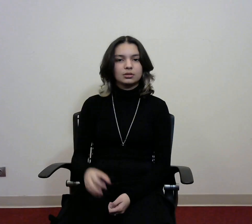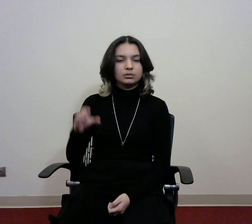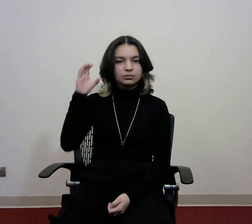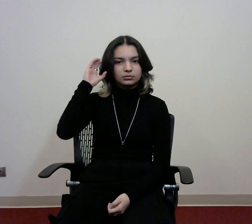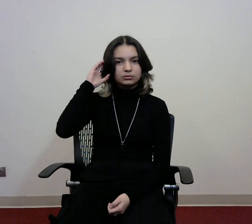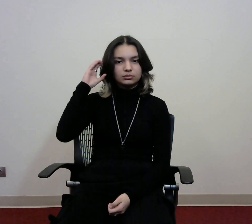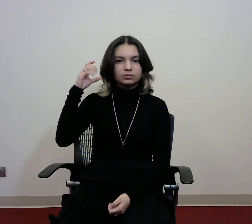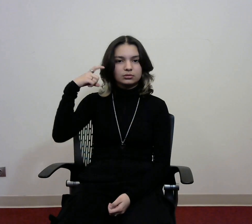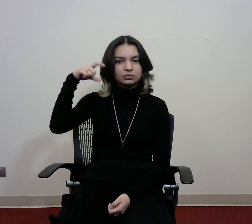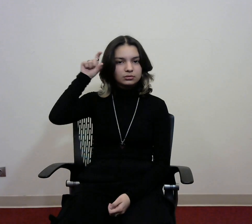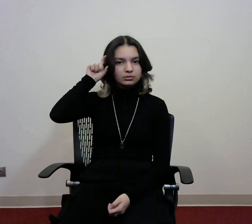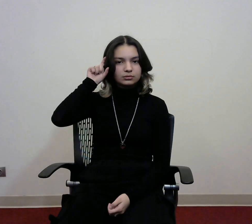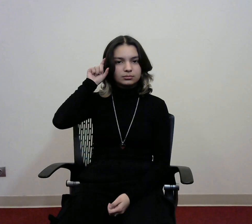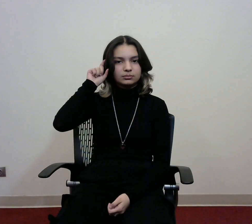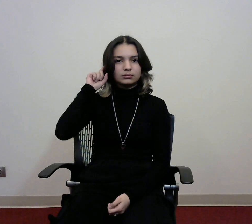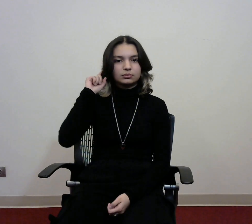eşitmə aparatı